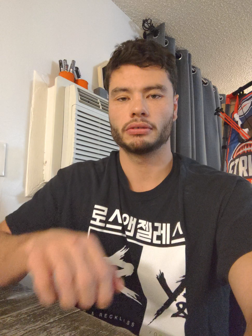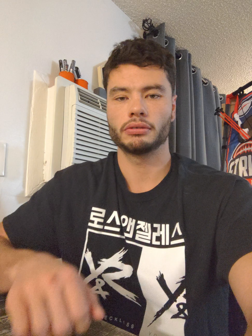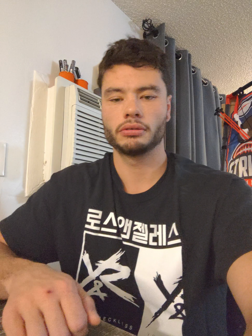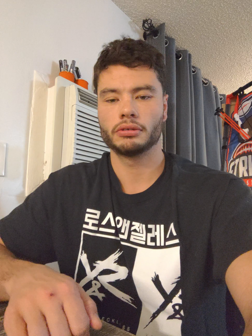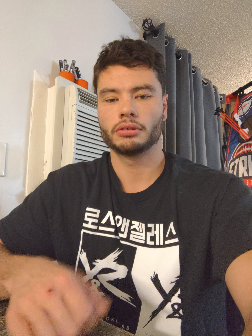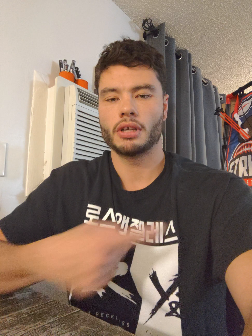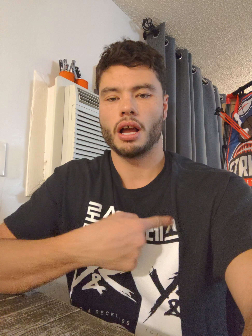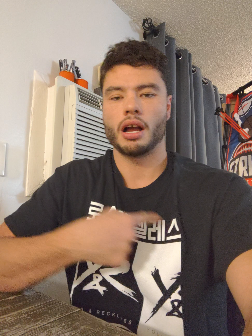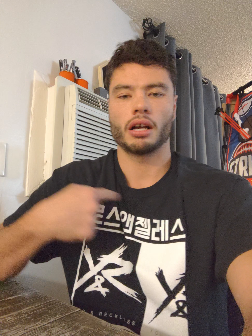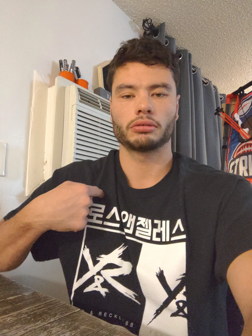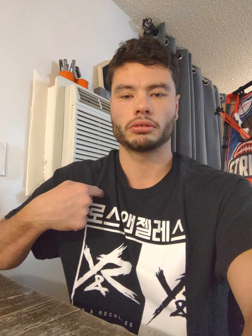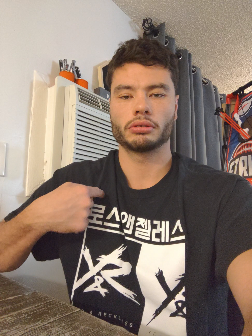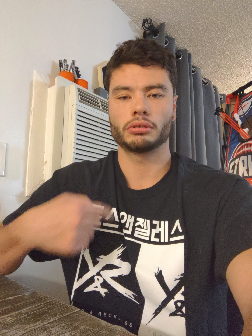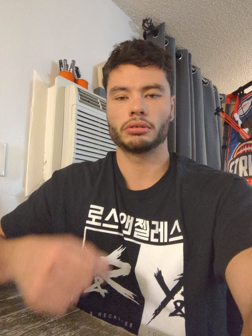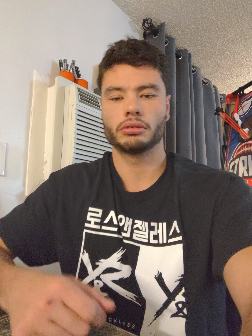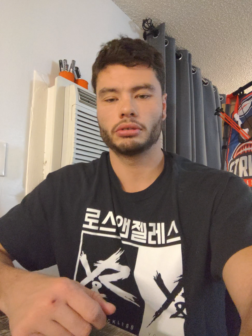we